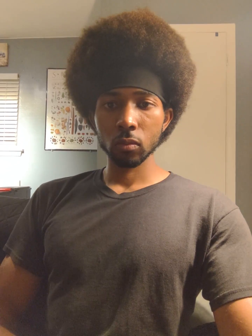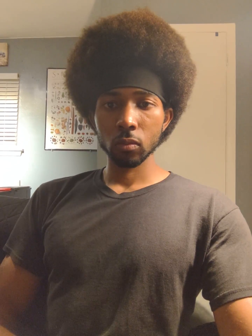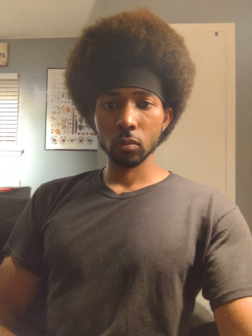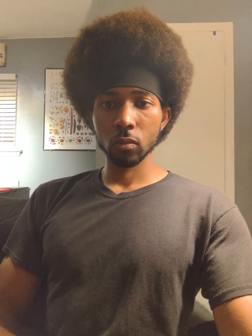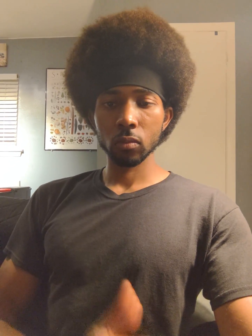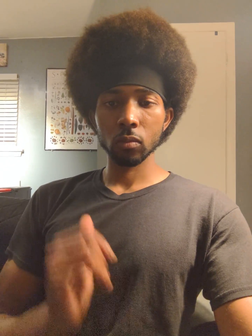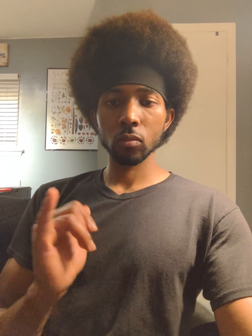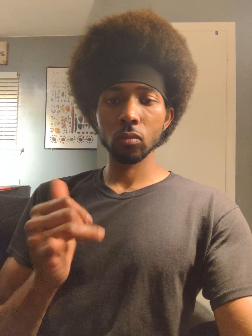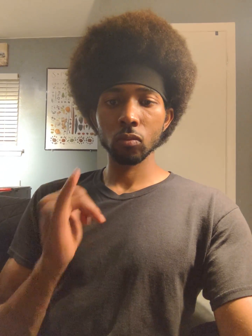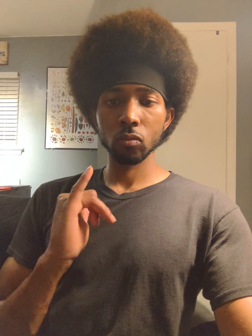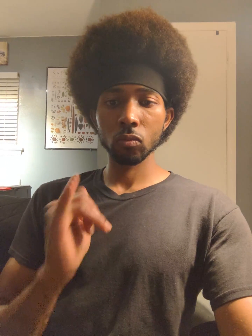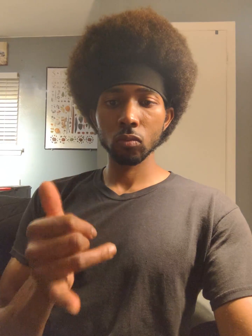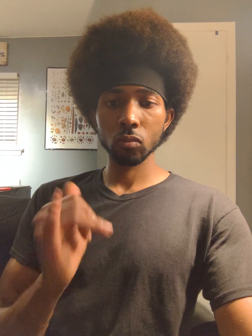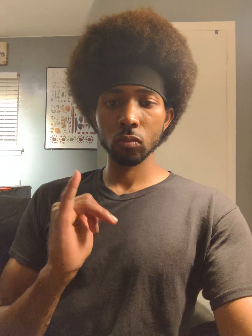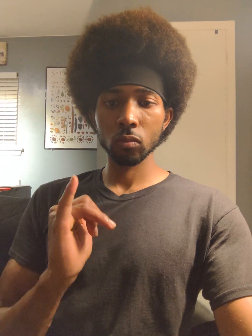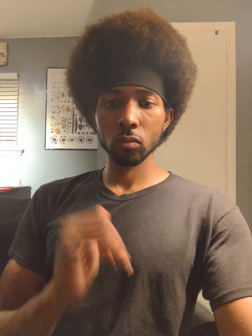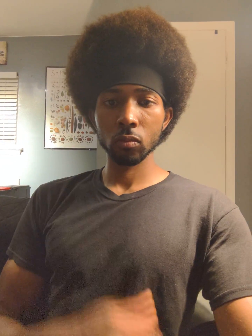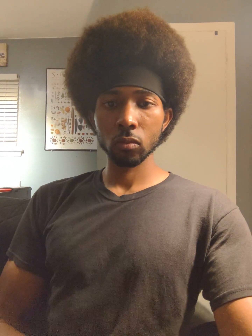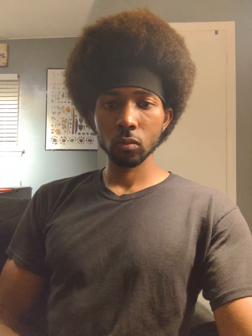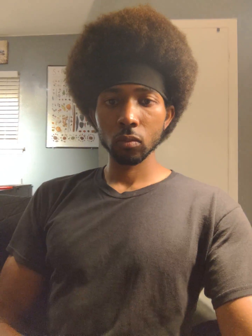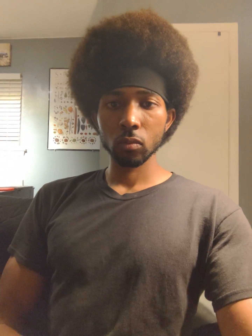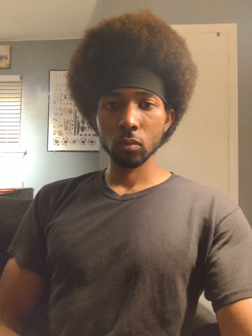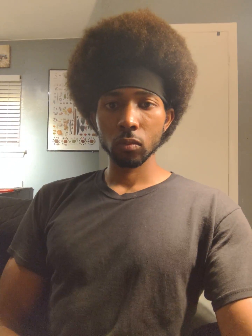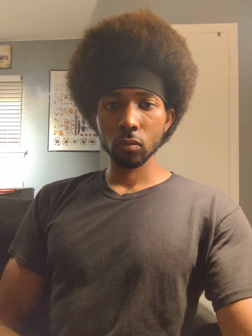rocking chair